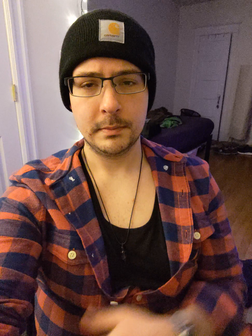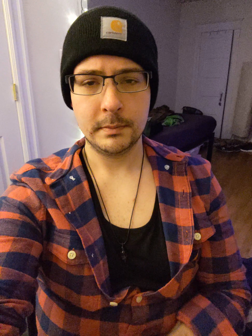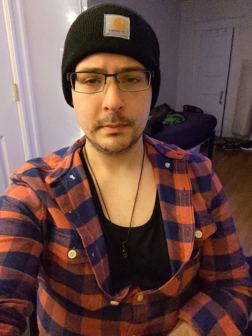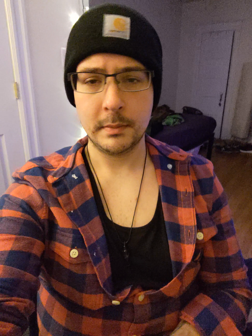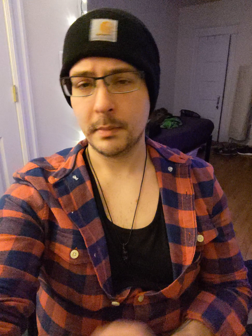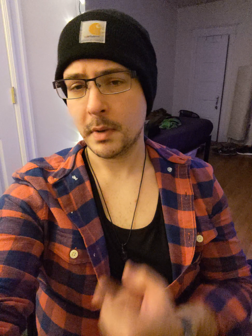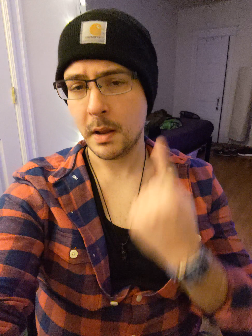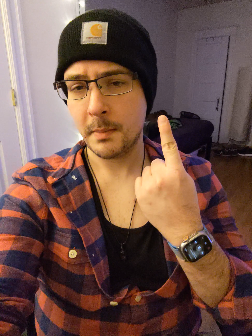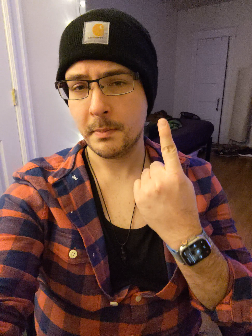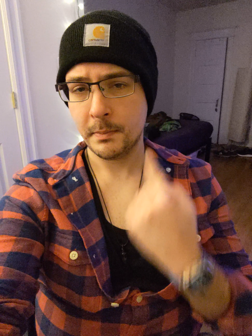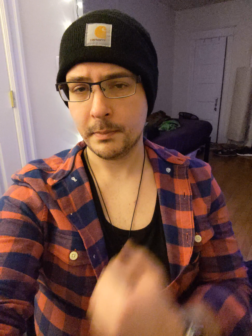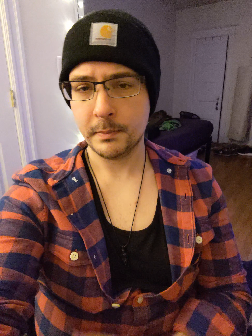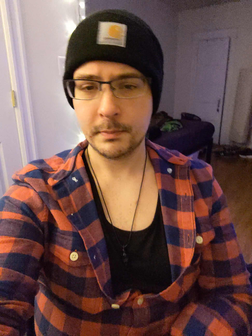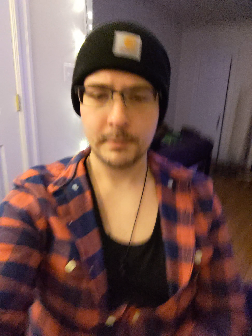up